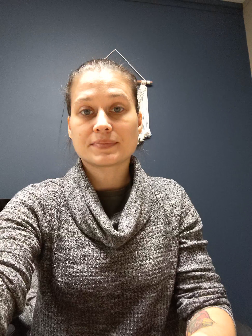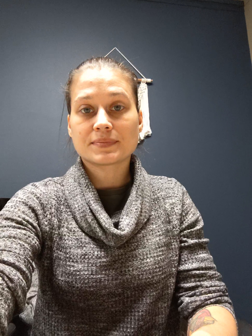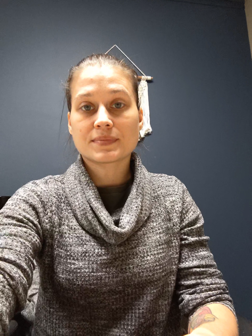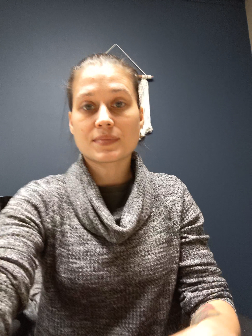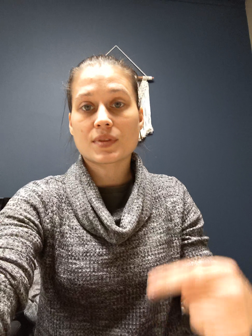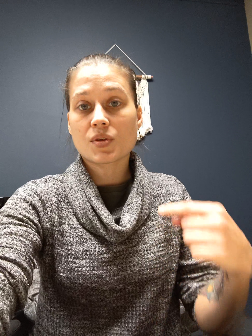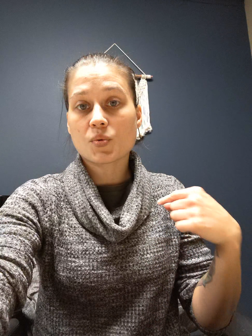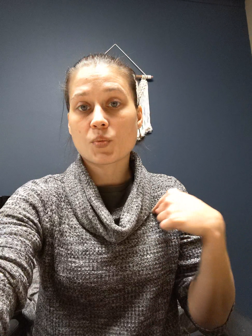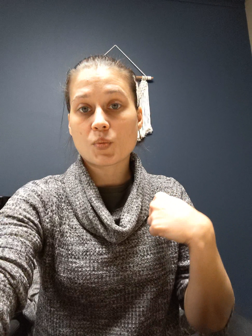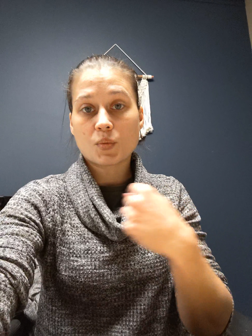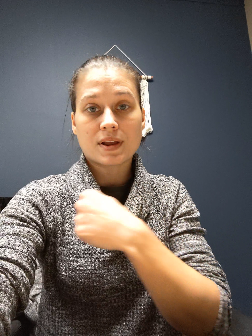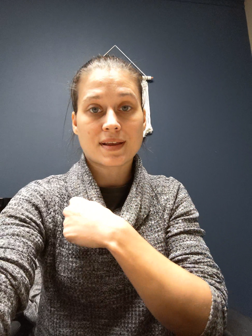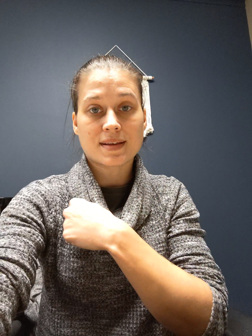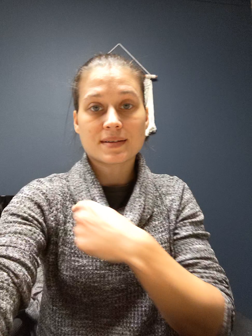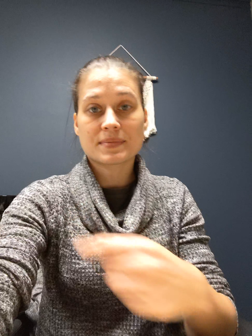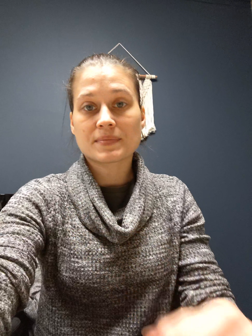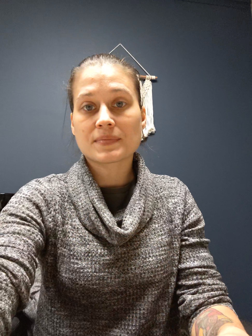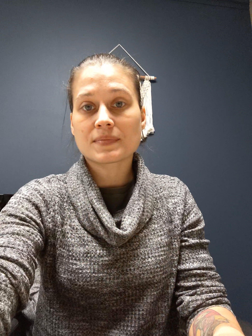we